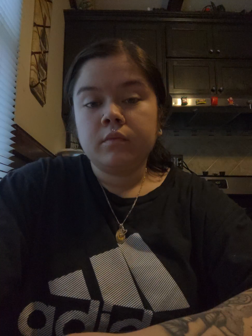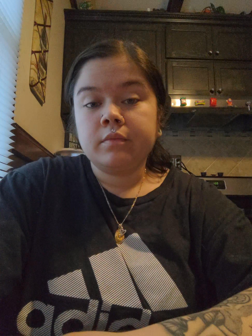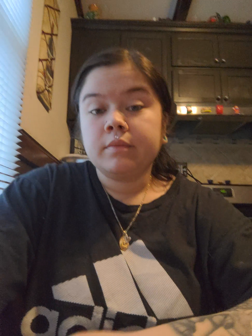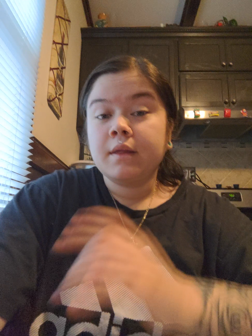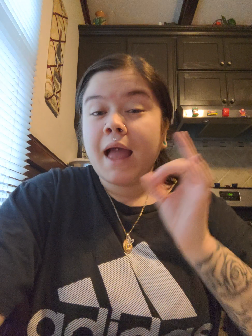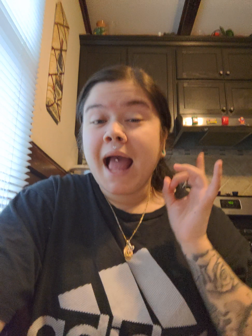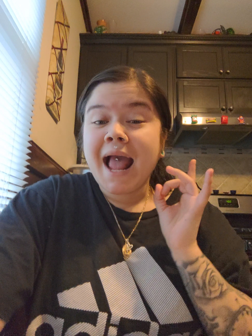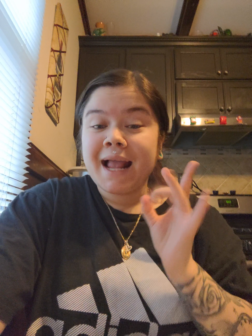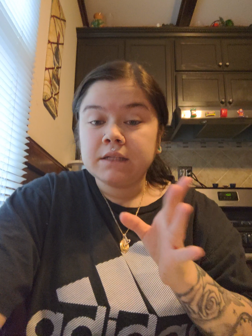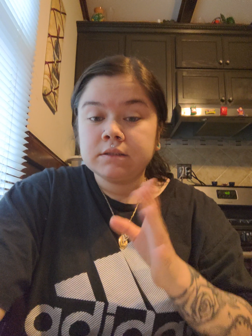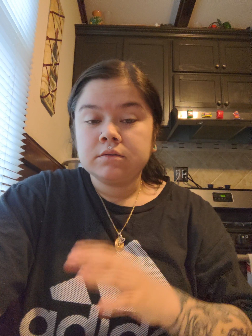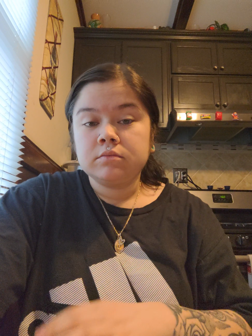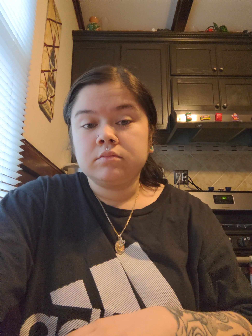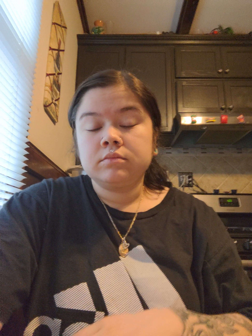hate